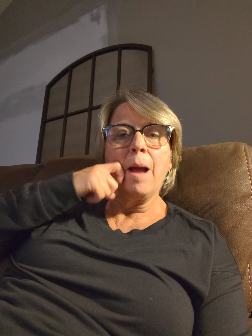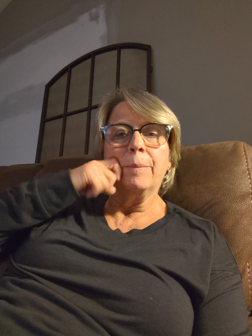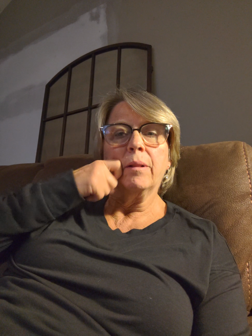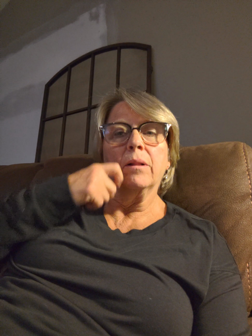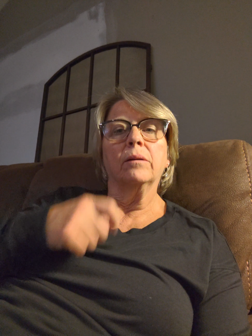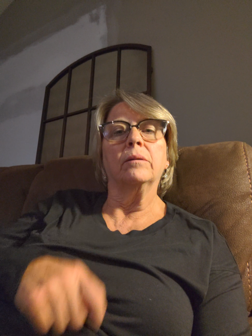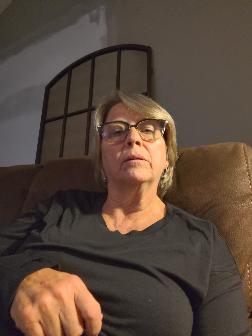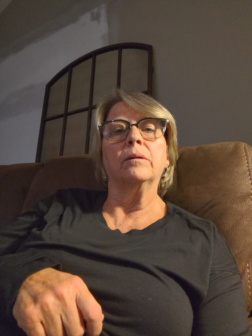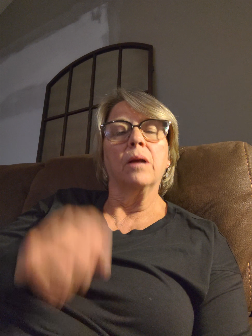apple